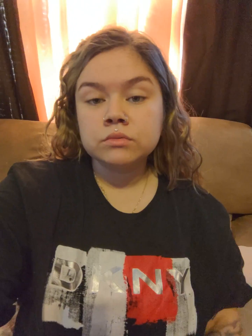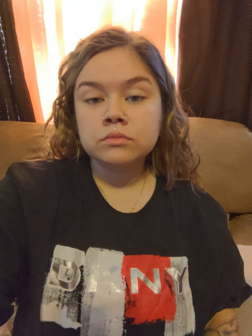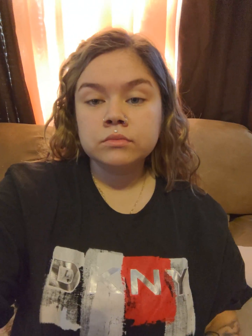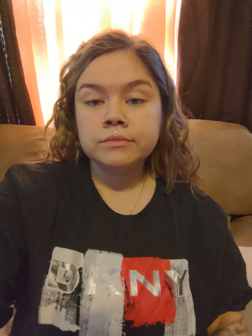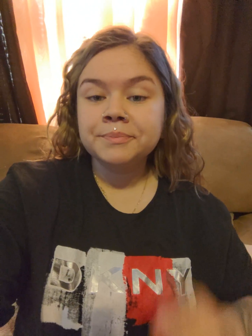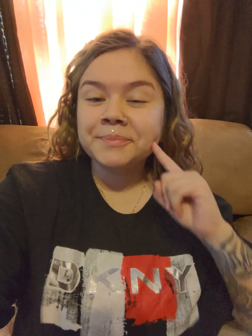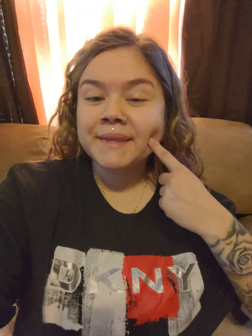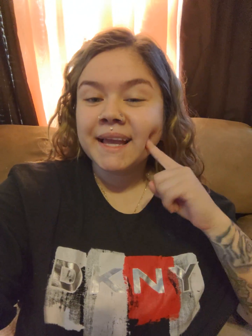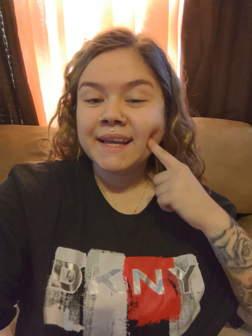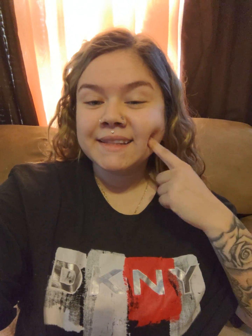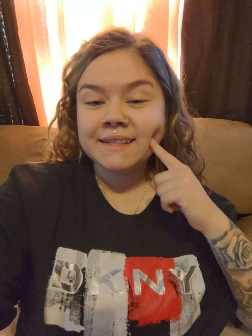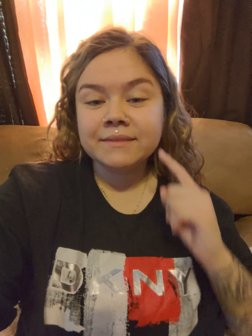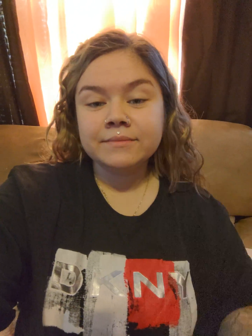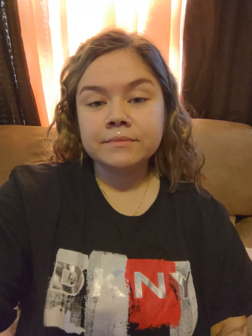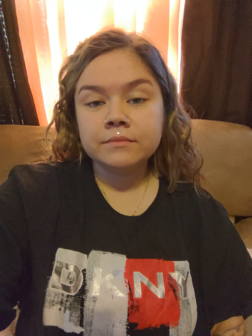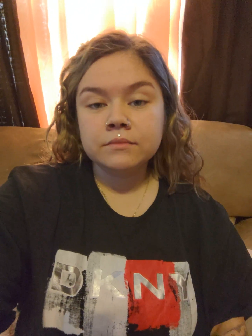candy